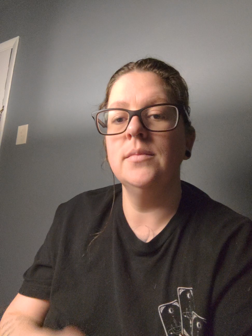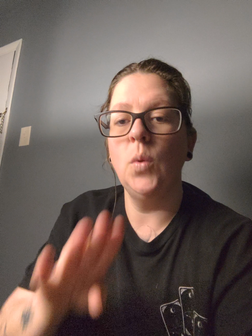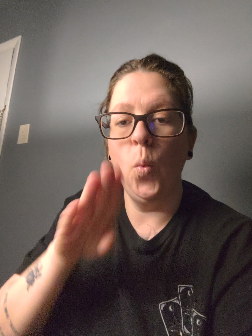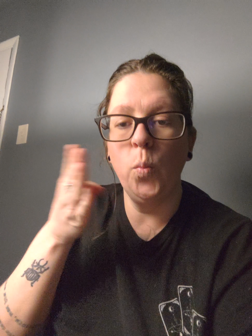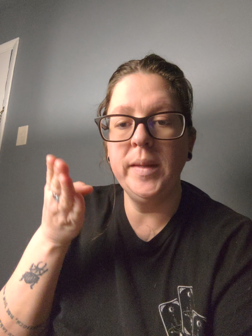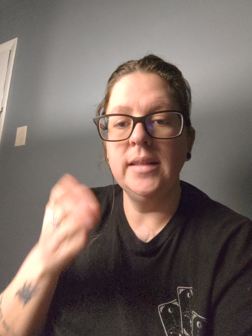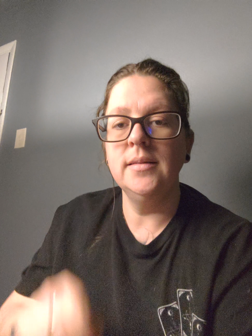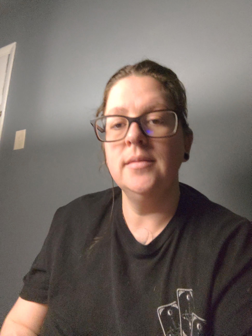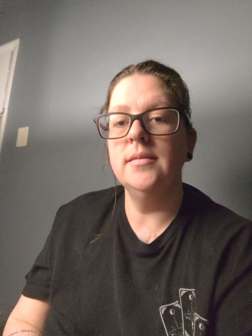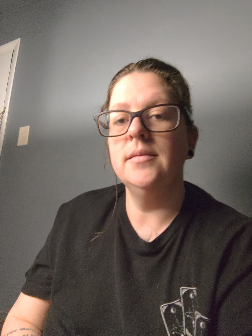open